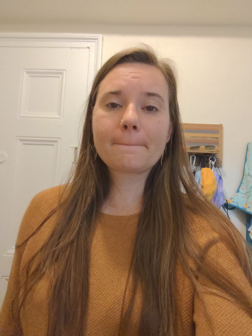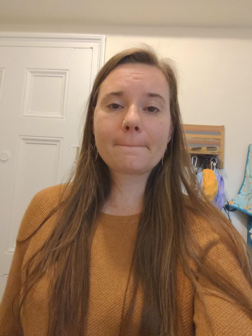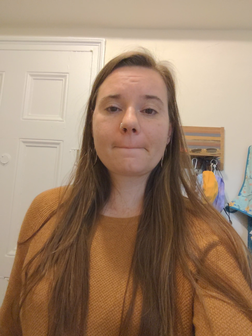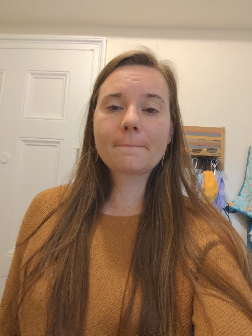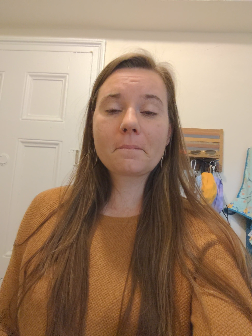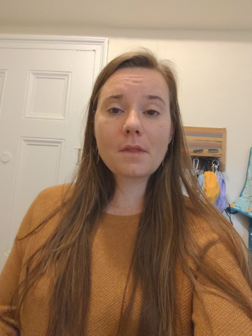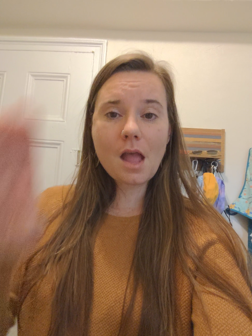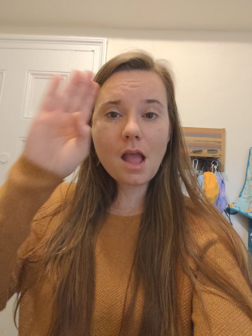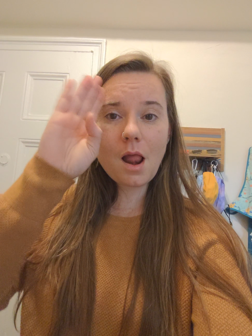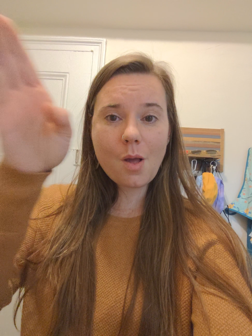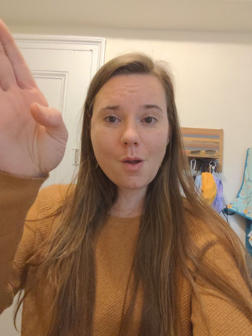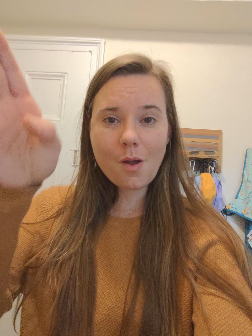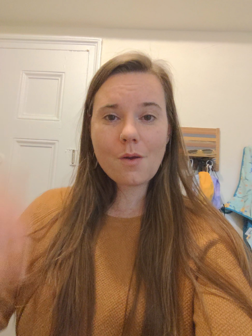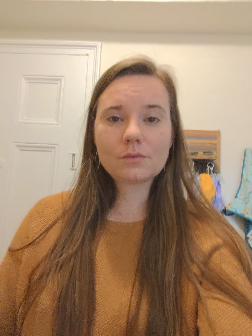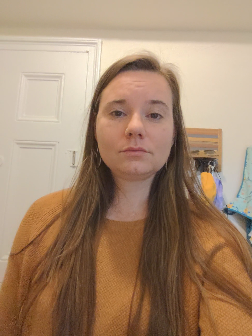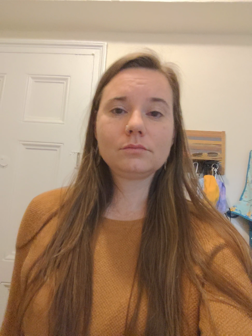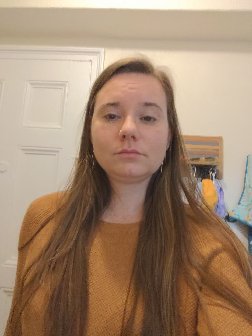hello